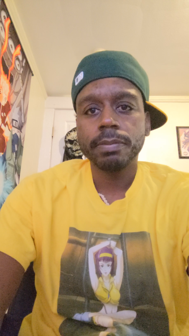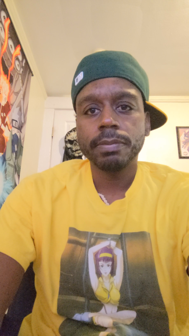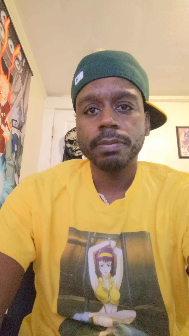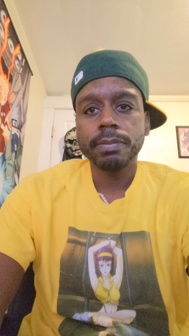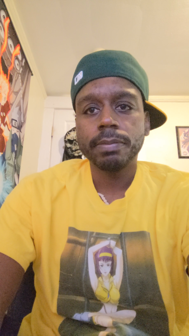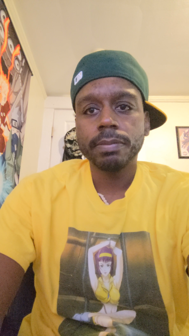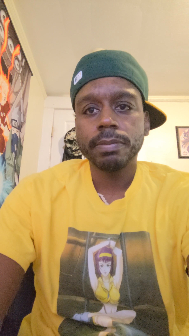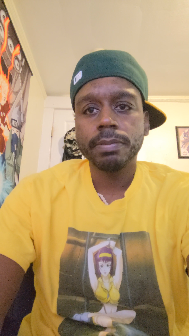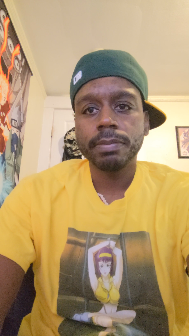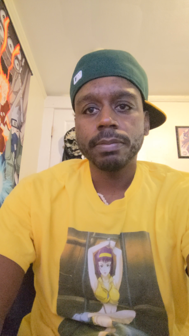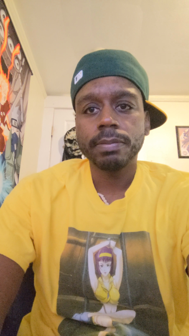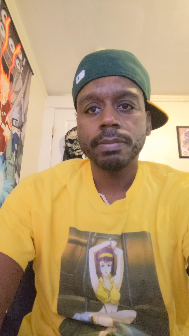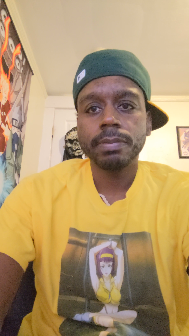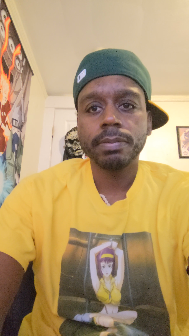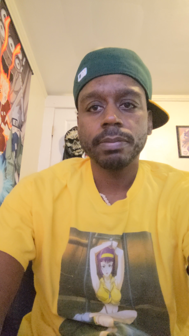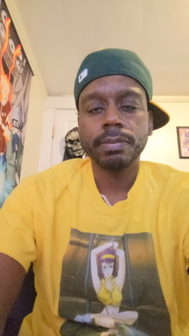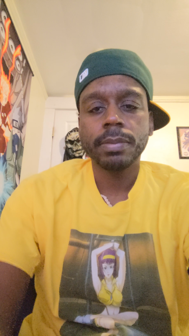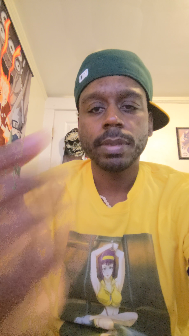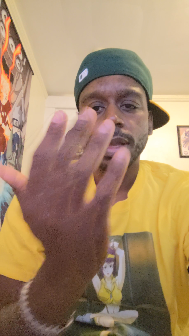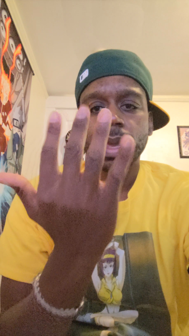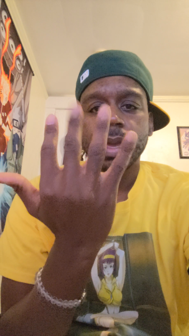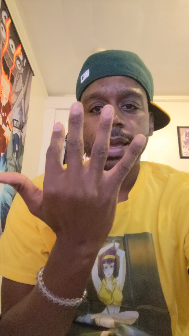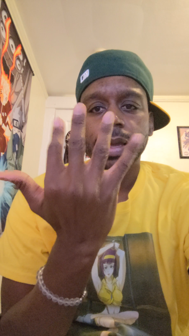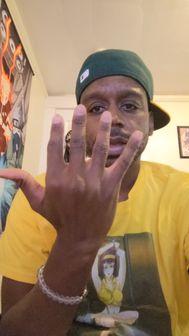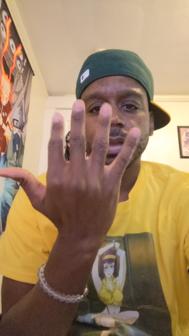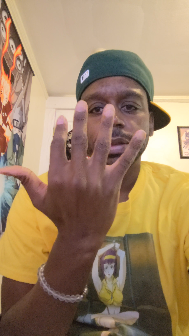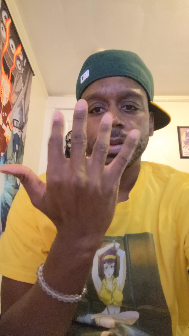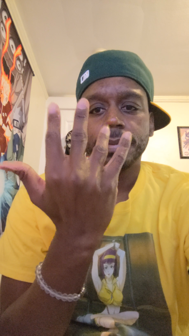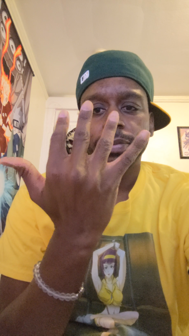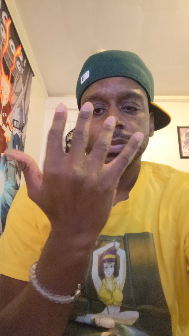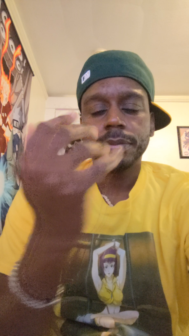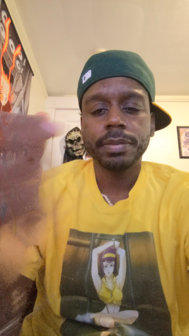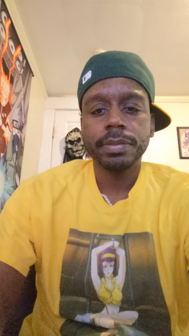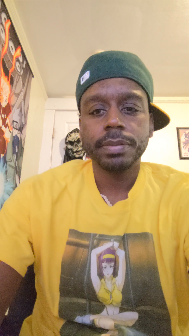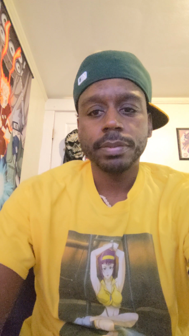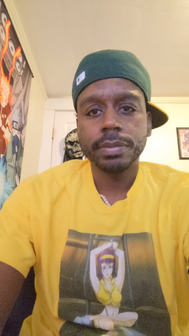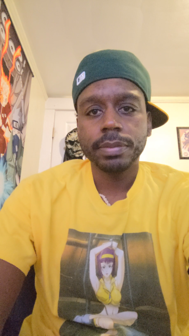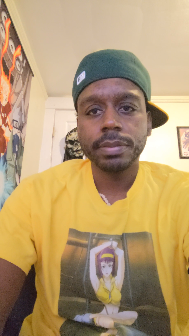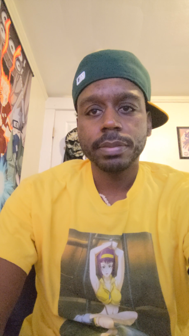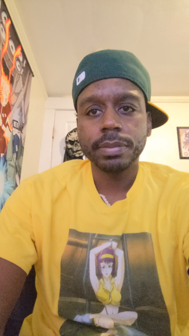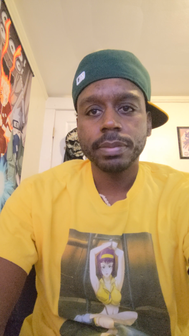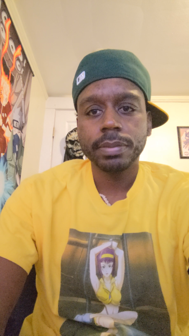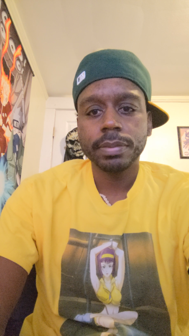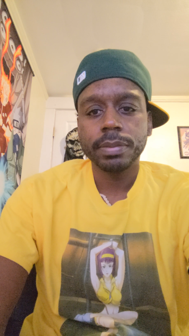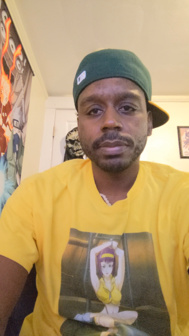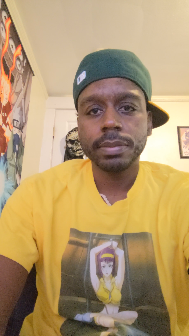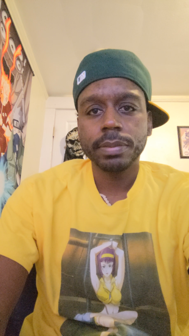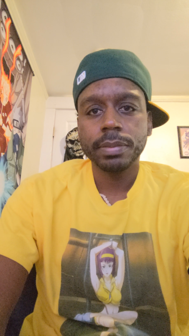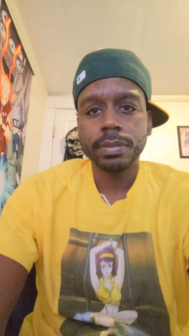hand